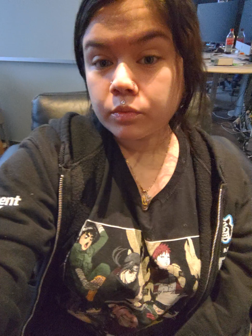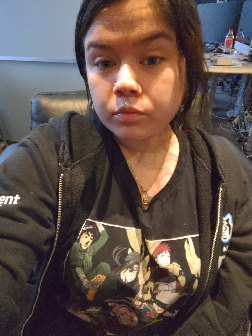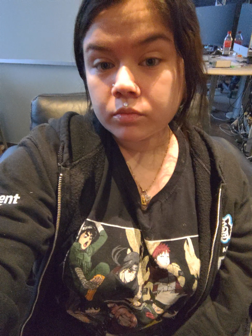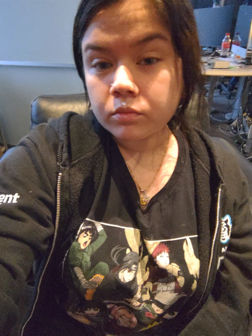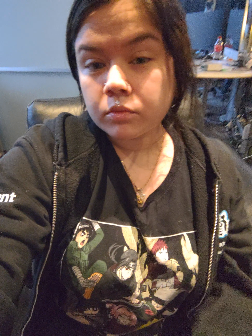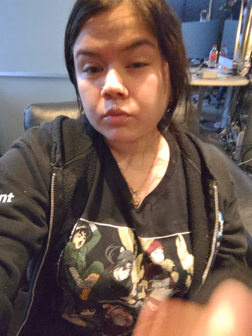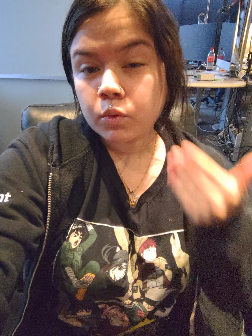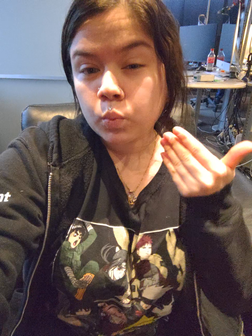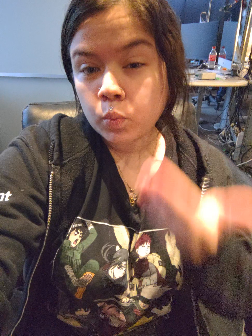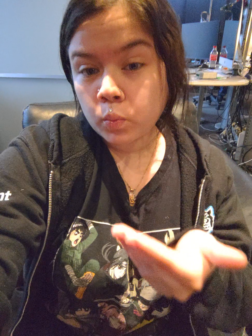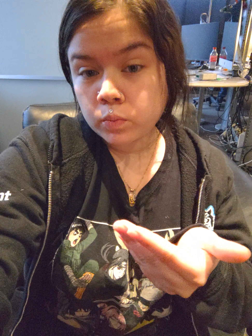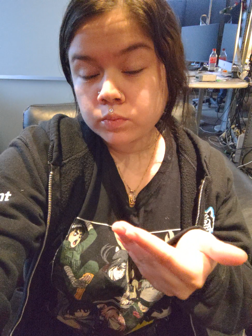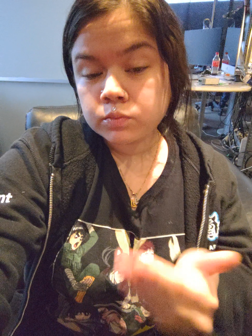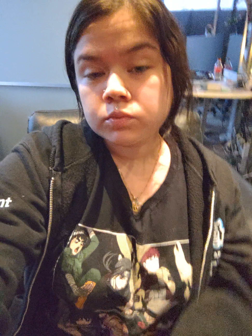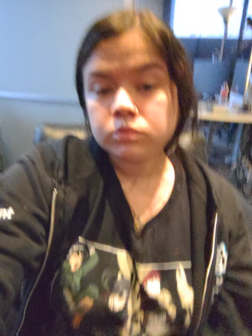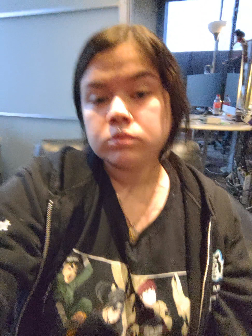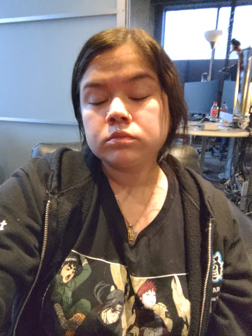close